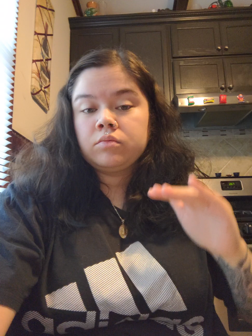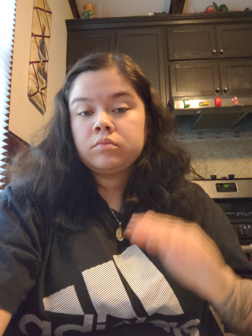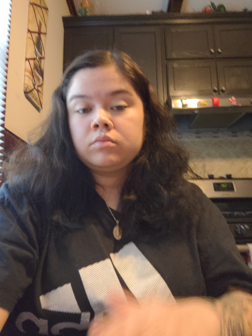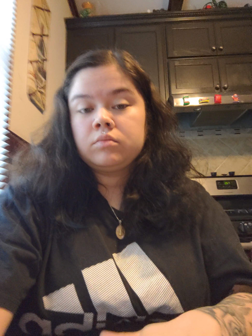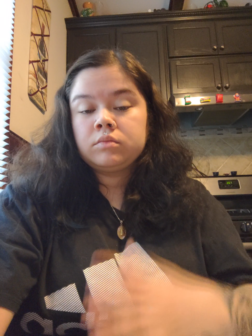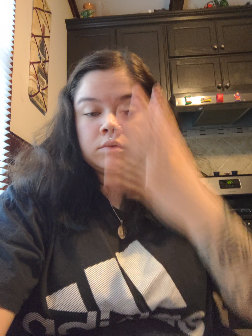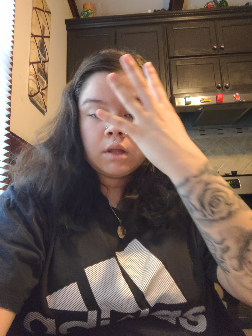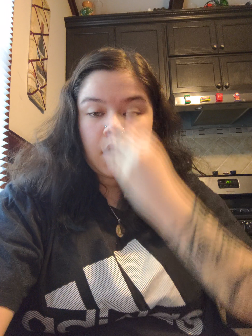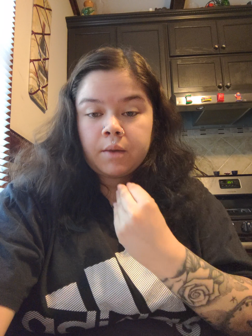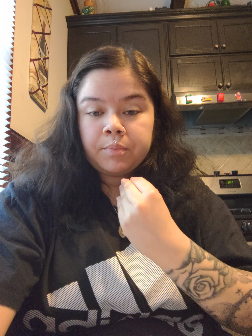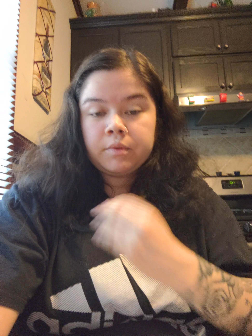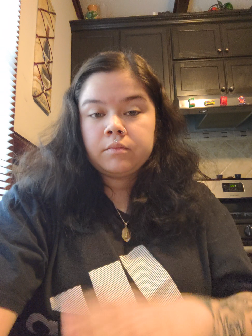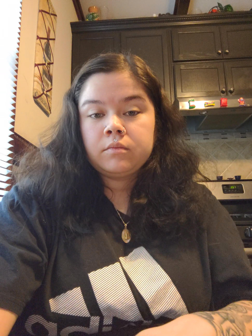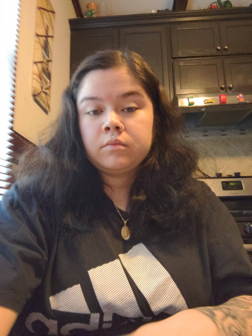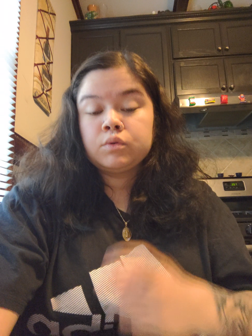sleep